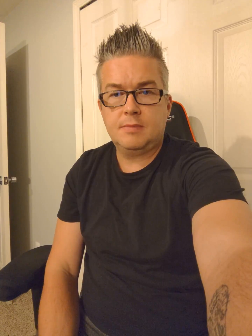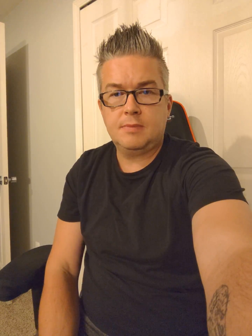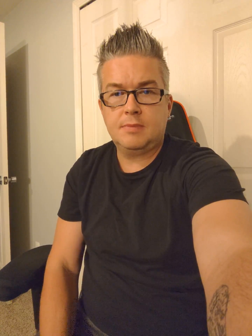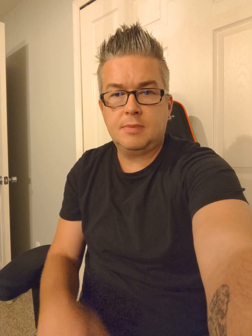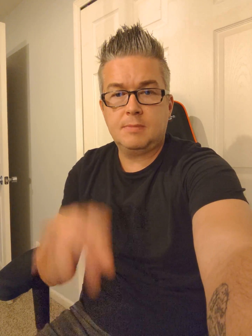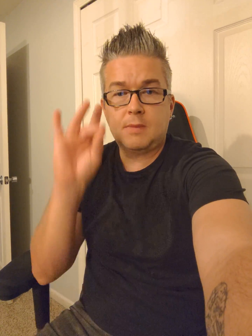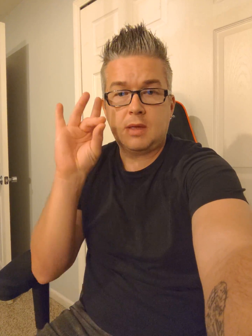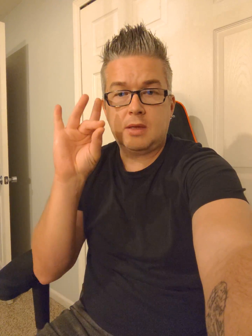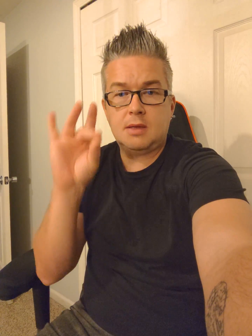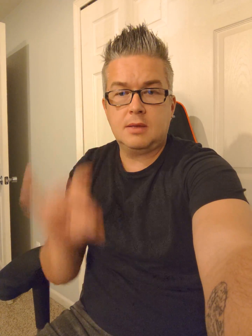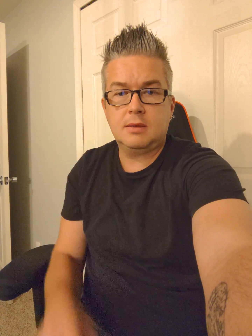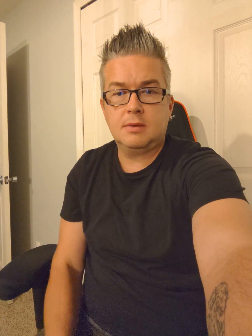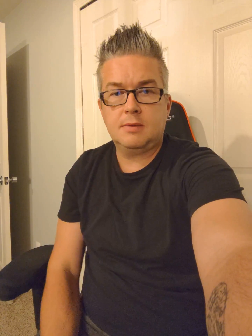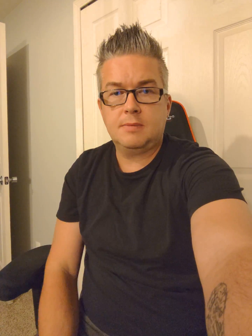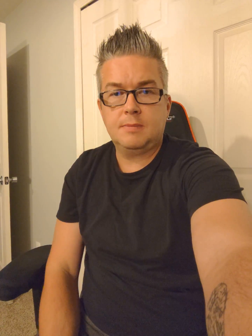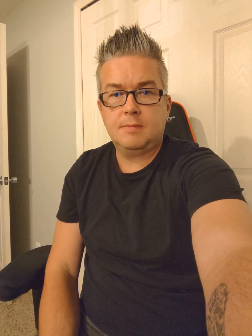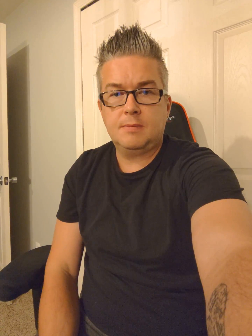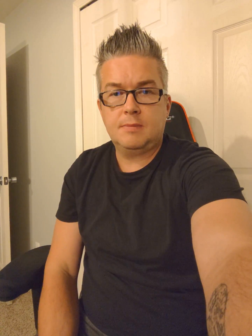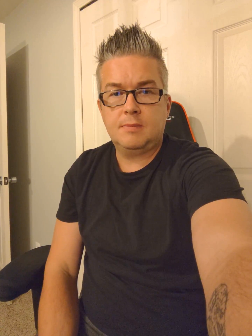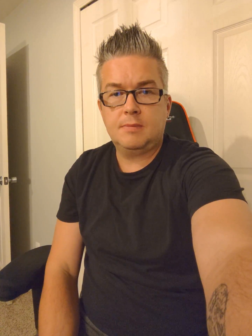pick